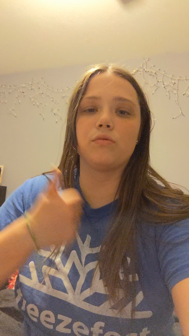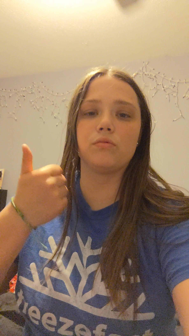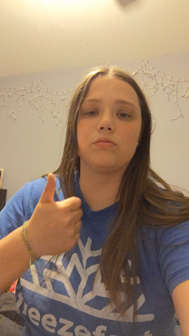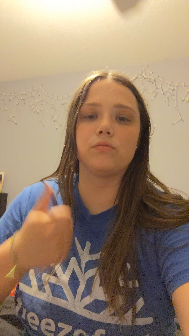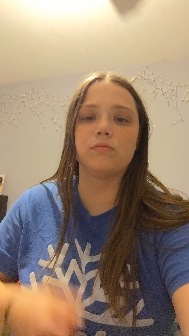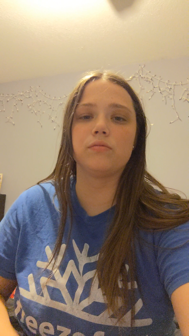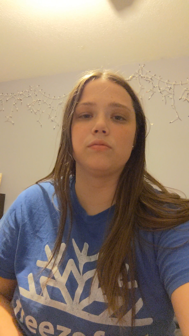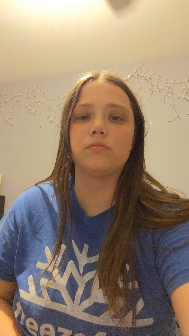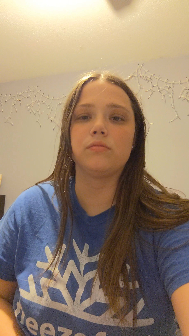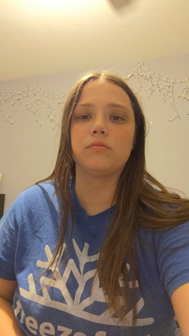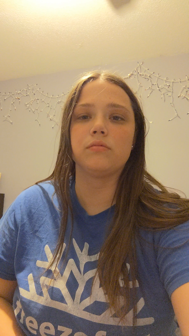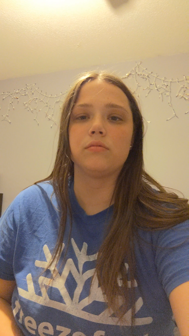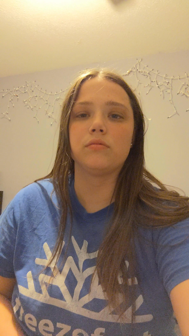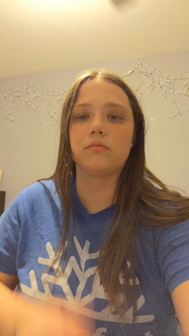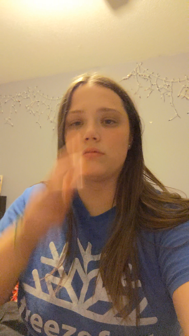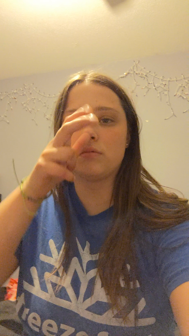ant